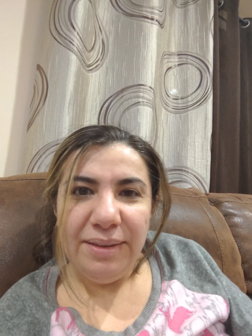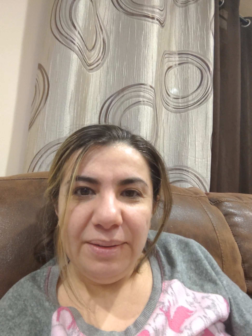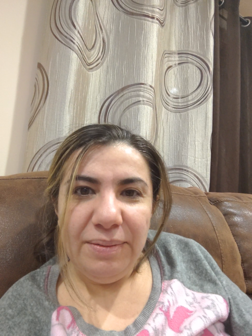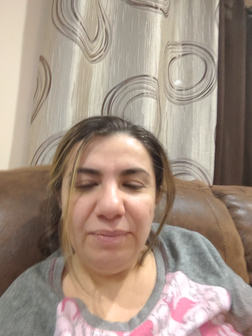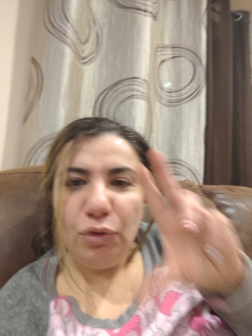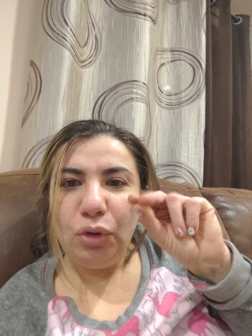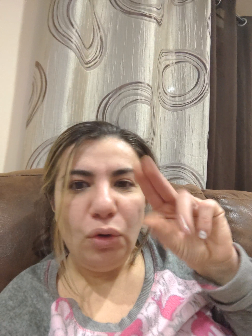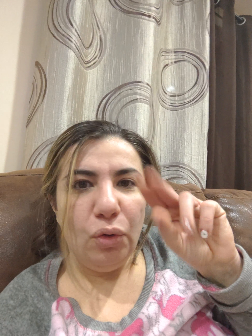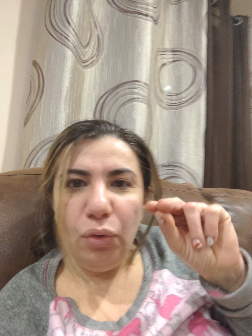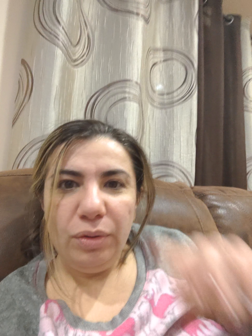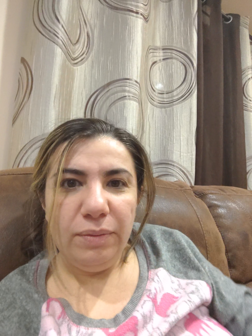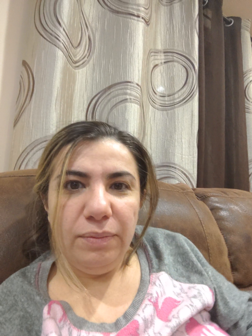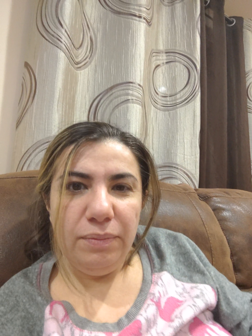no